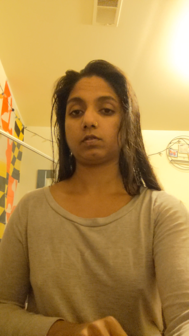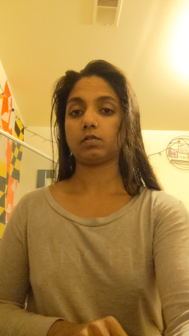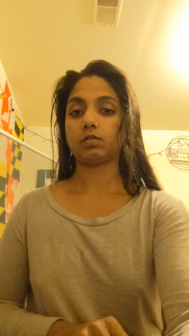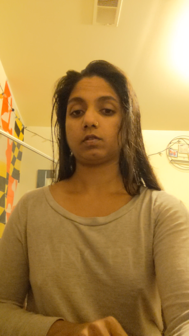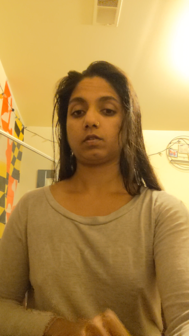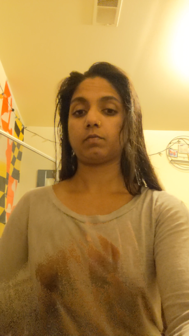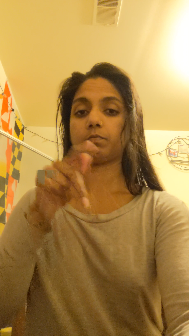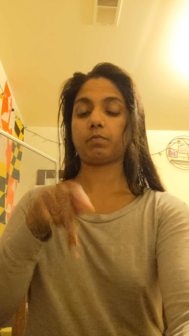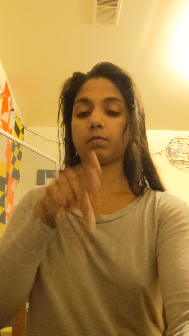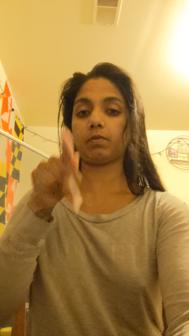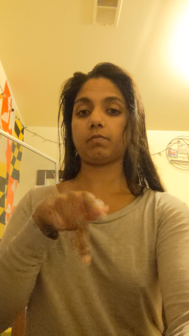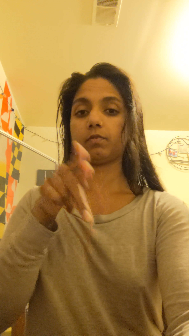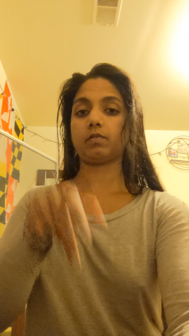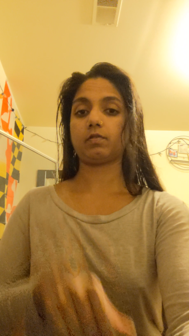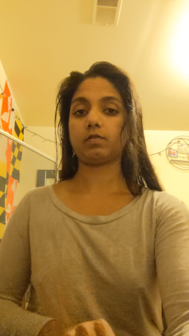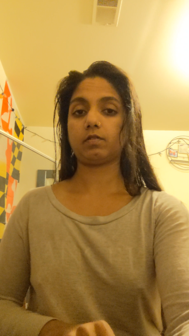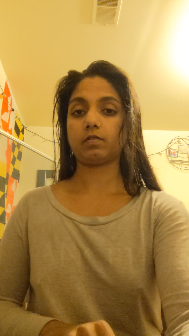people